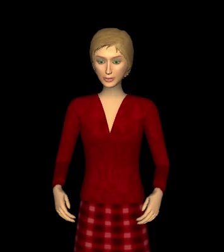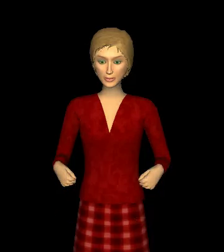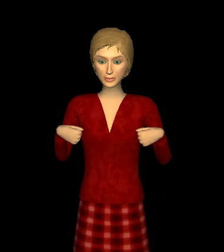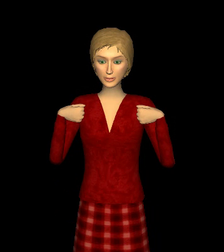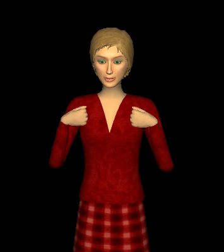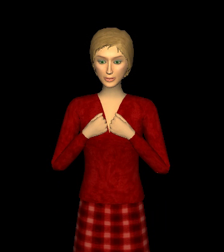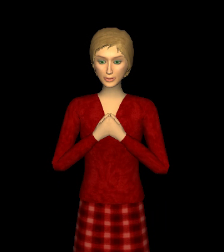معطف